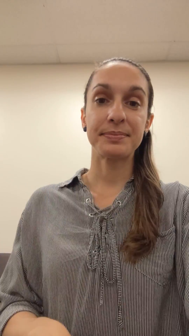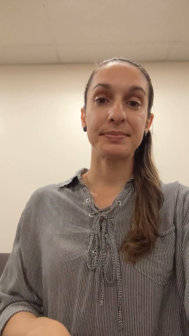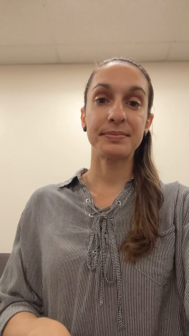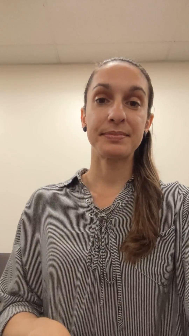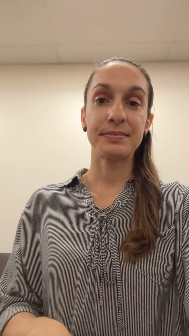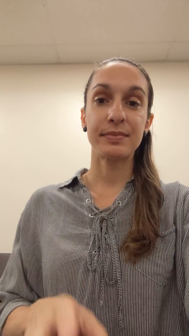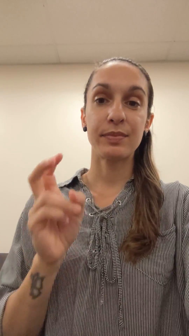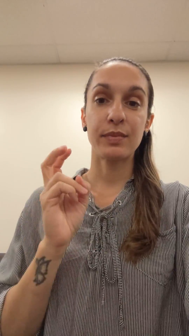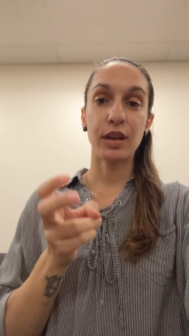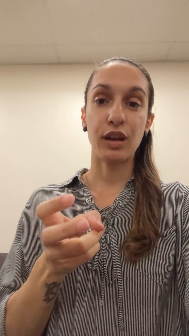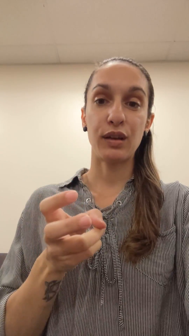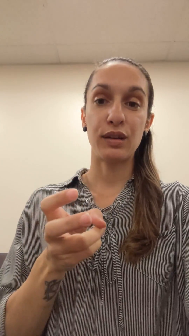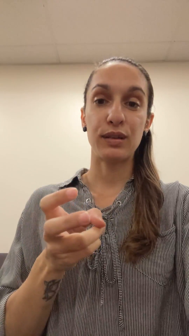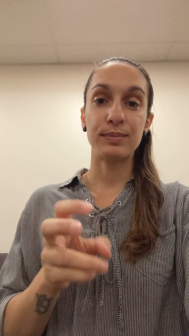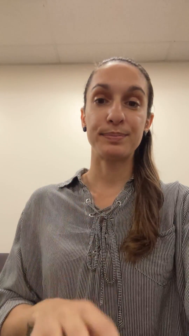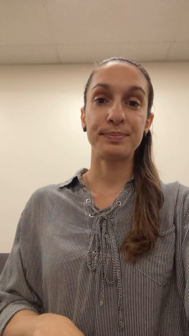hard